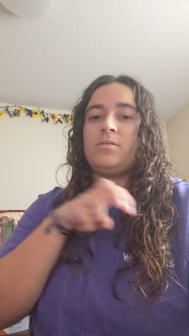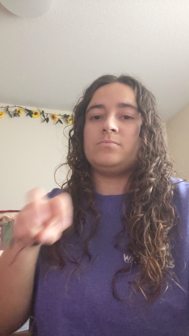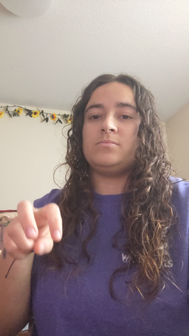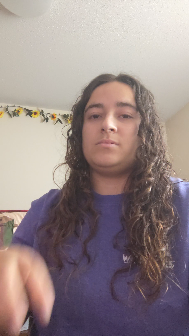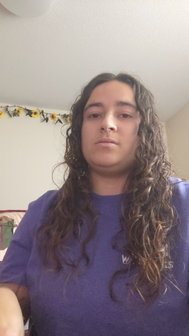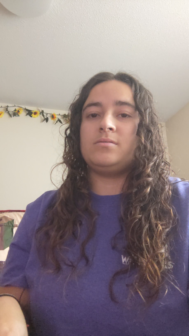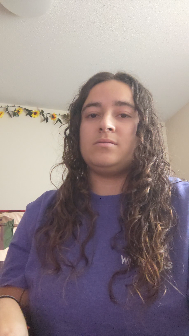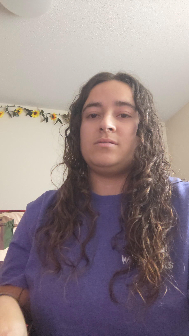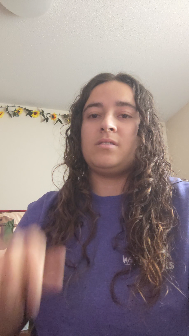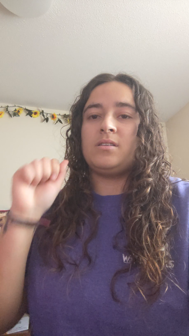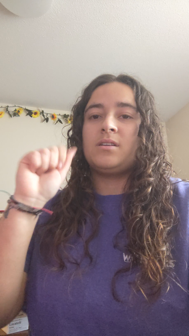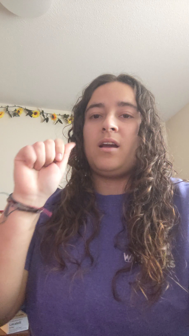knock